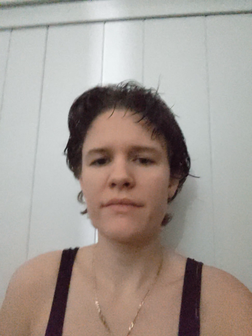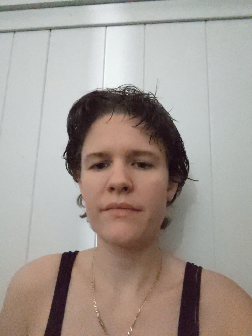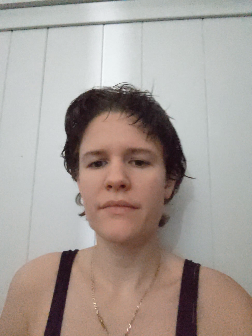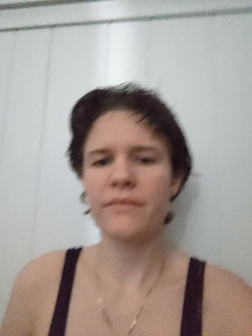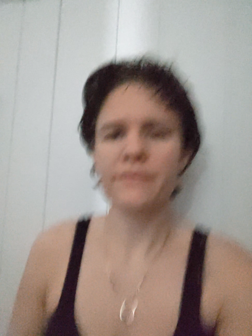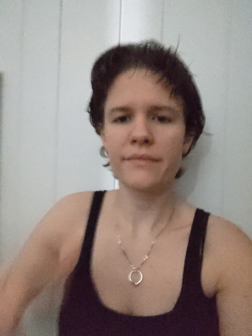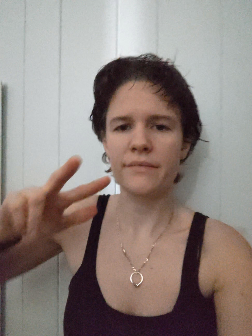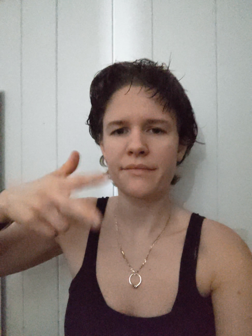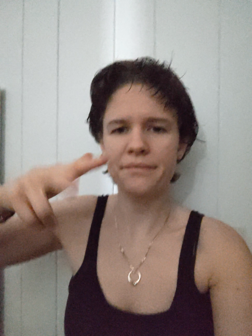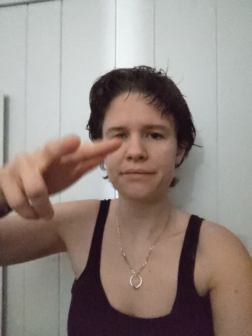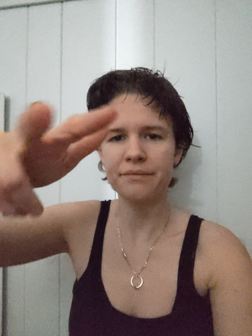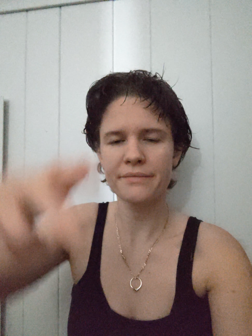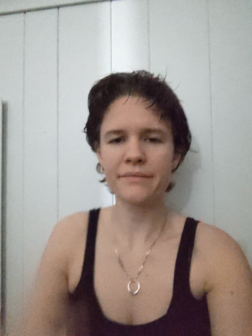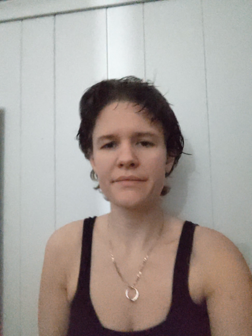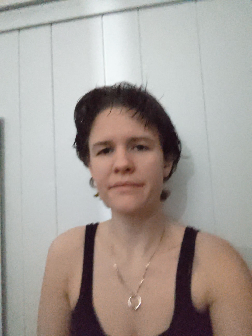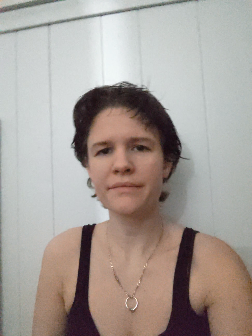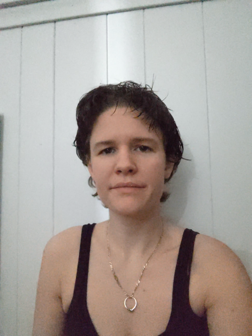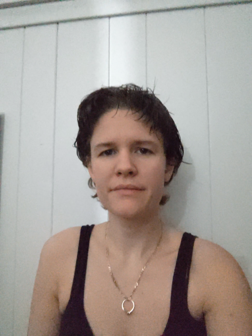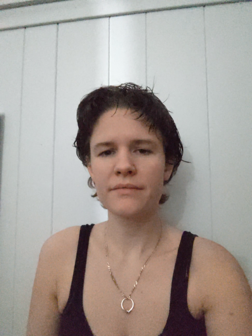helicopter